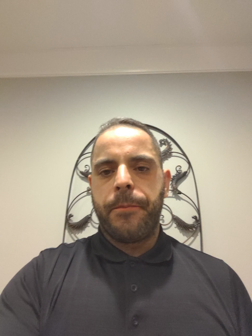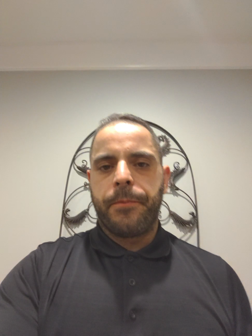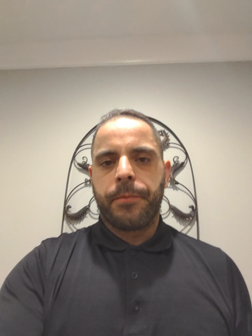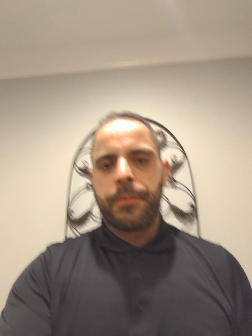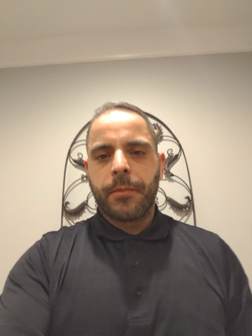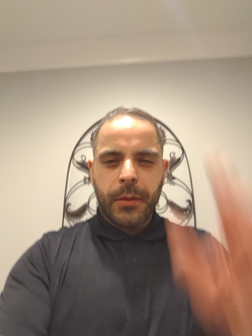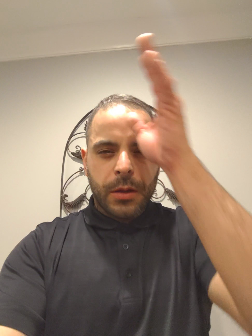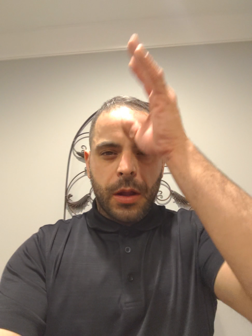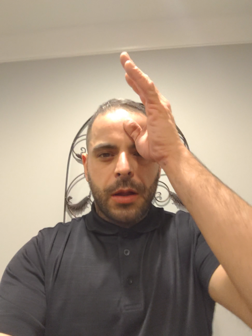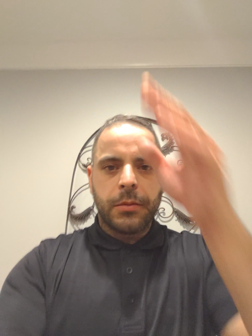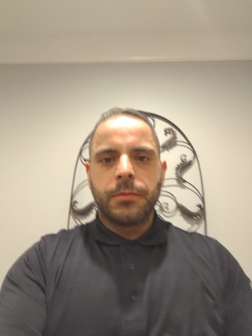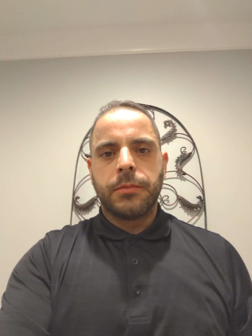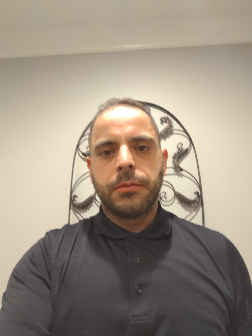dad